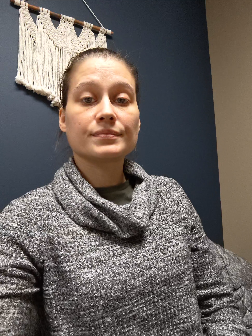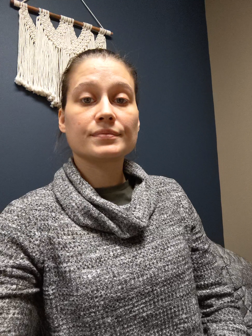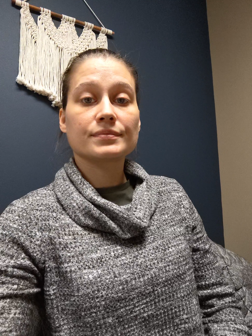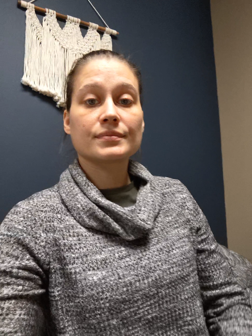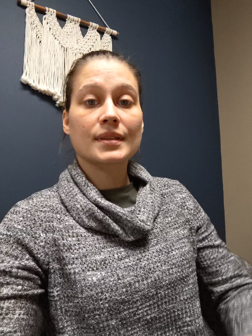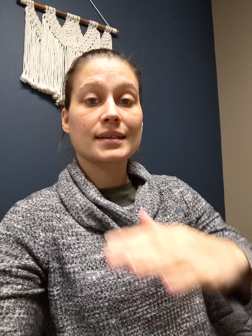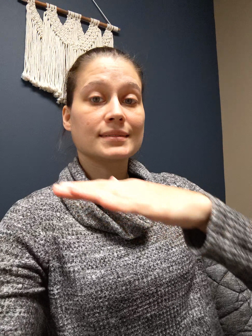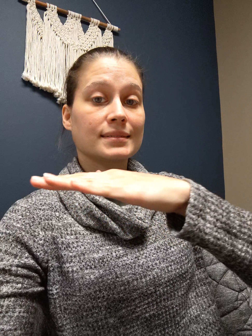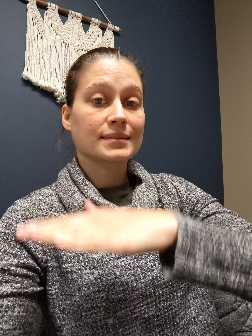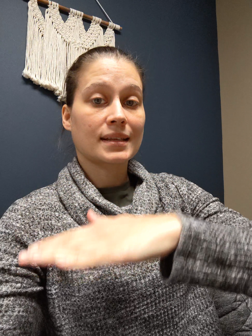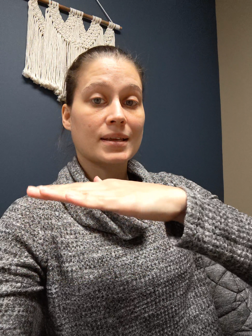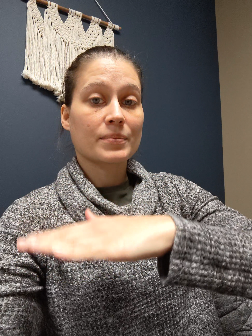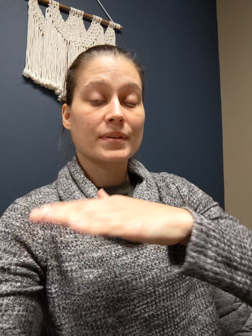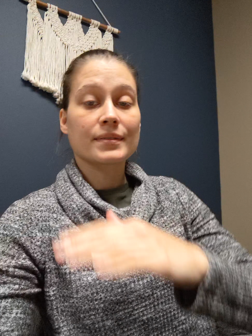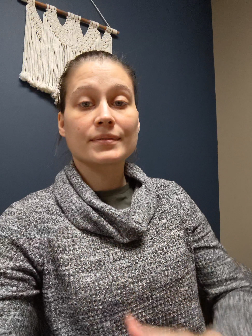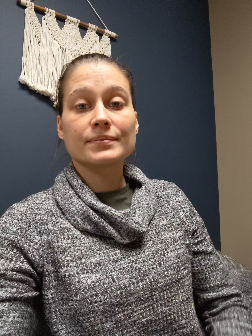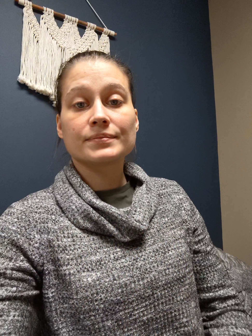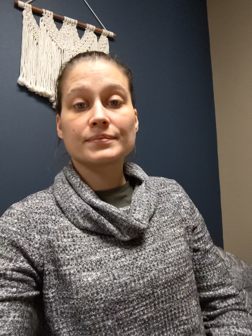table